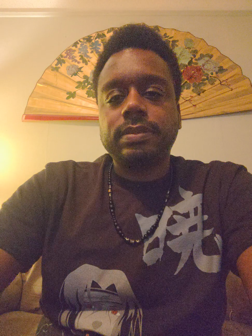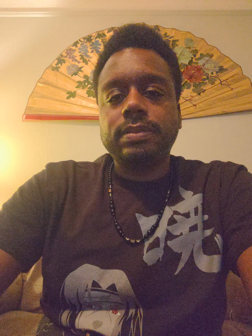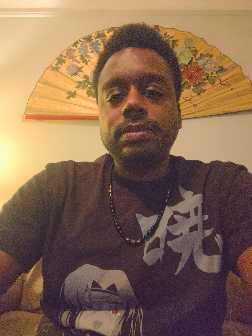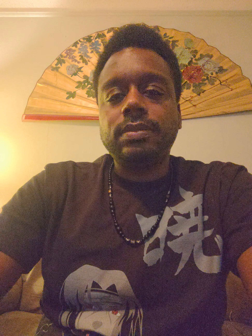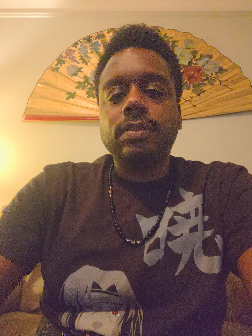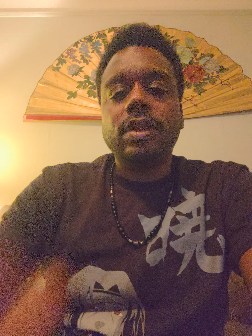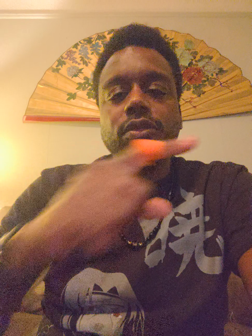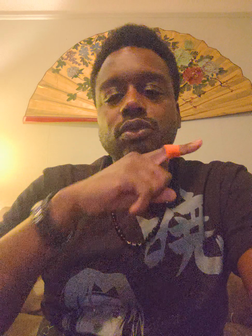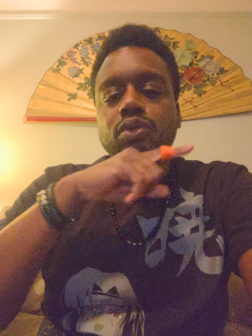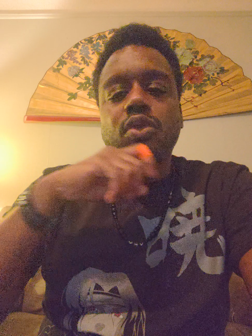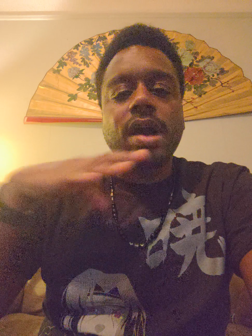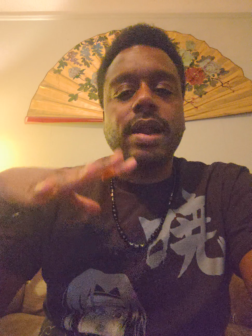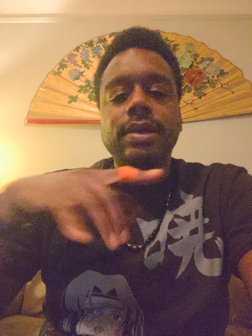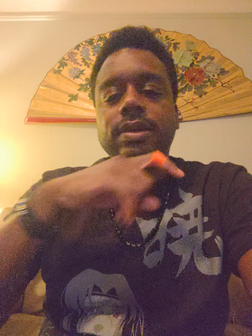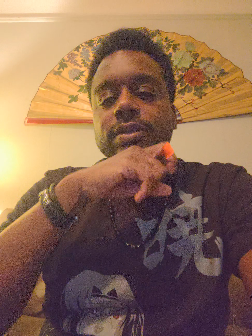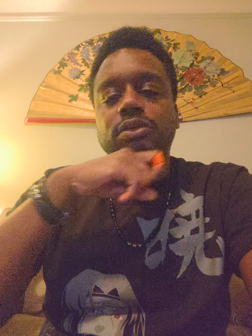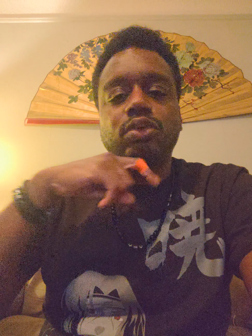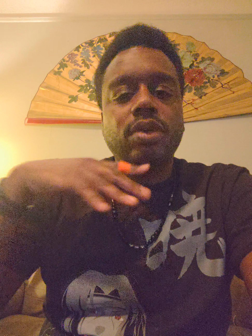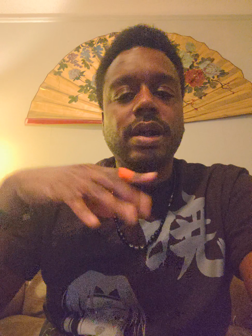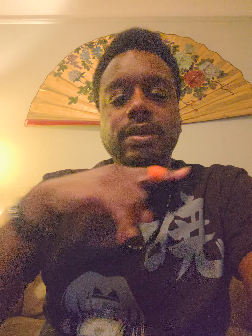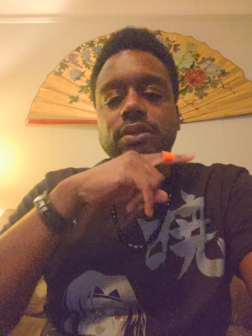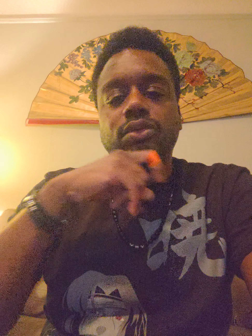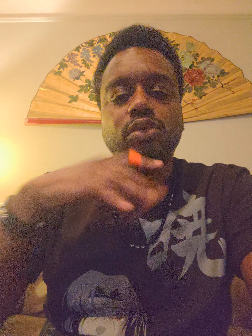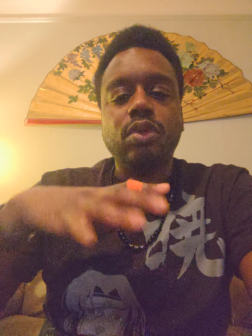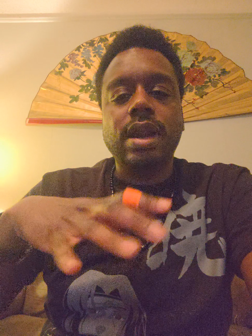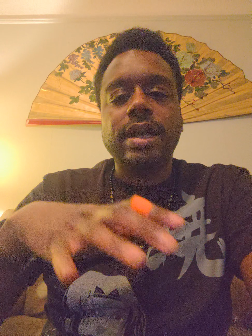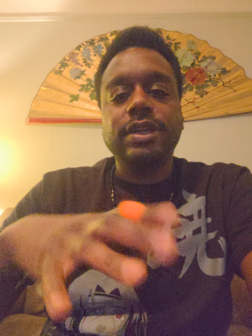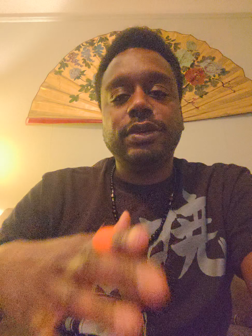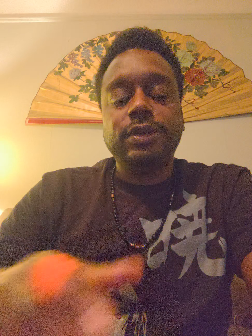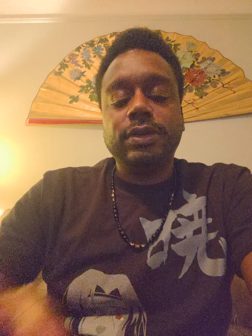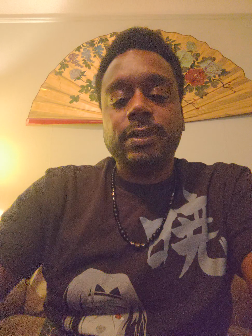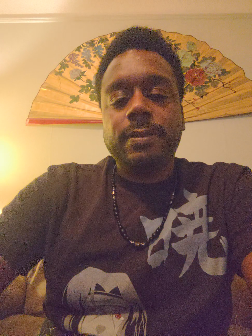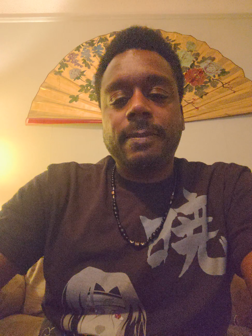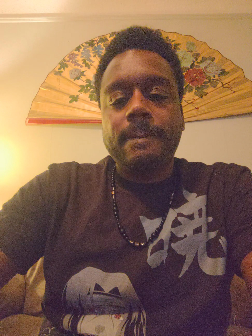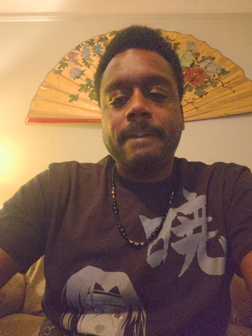dryer